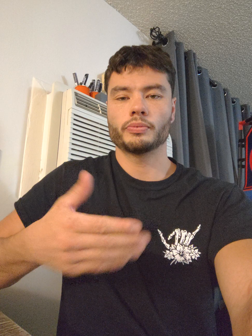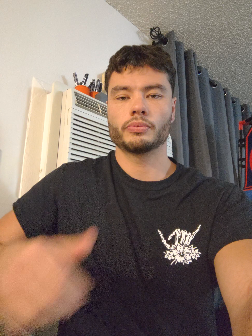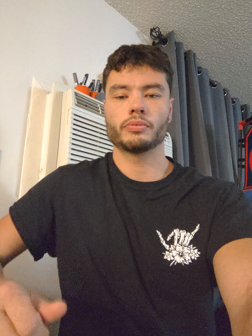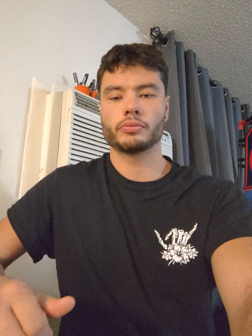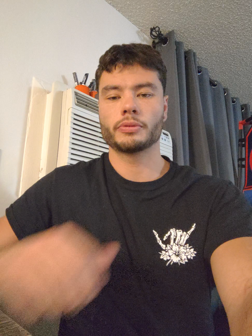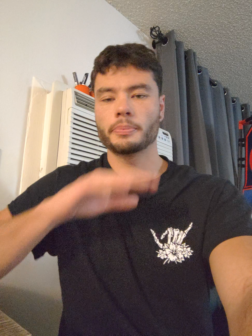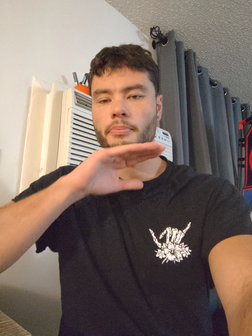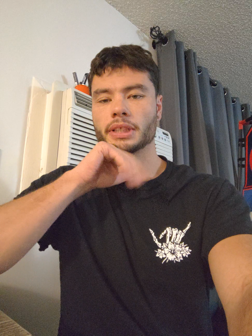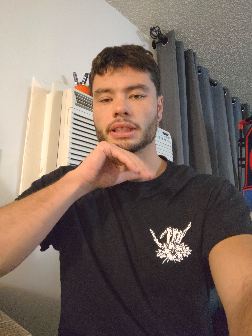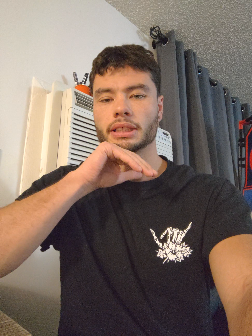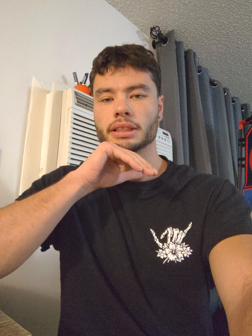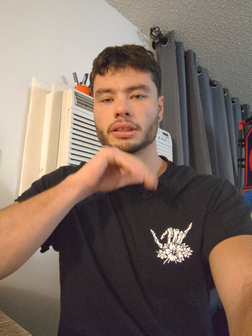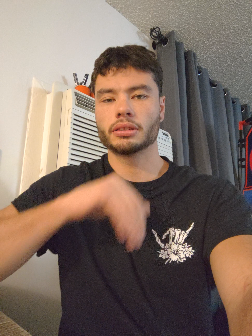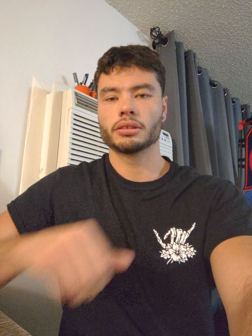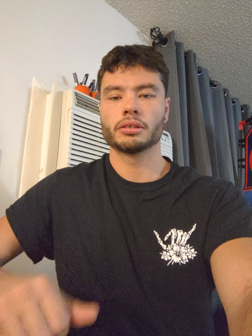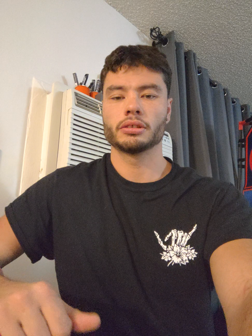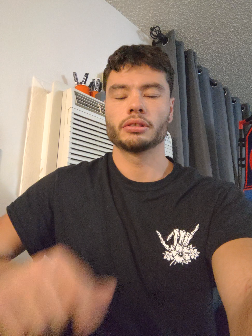pig